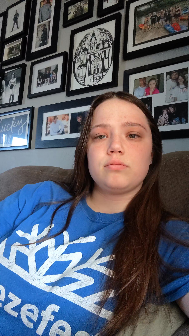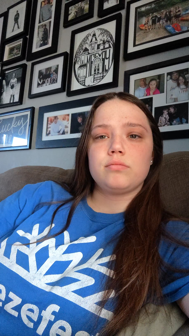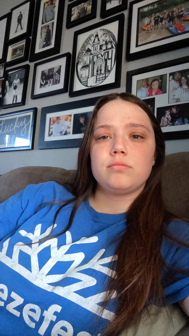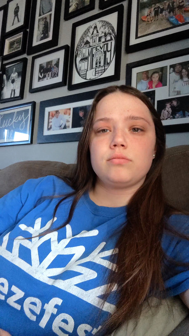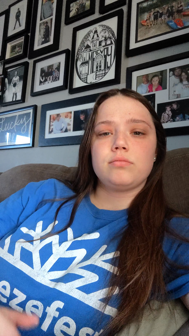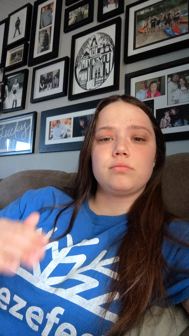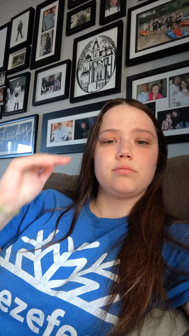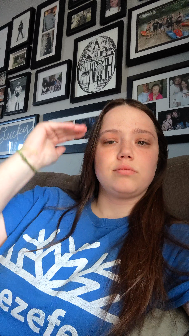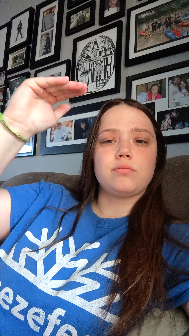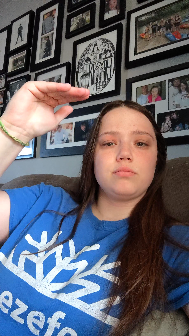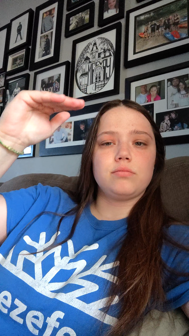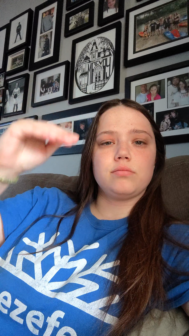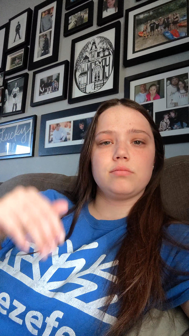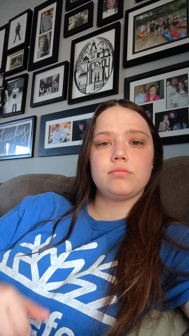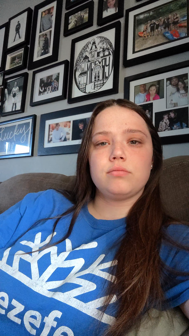big